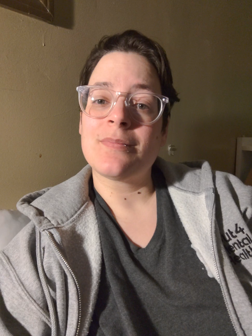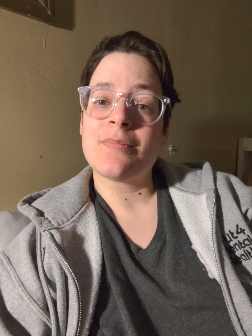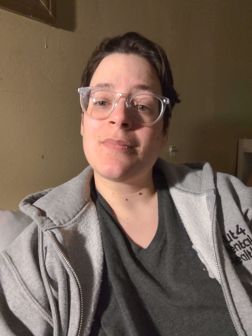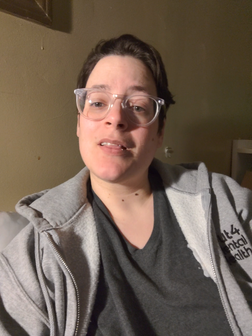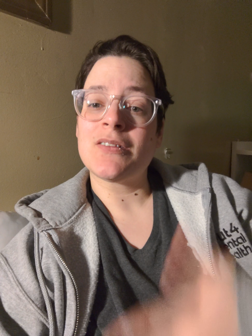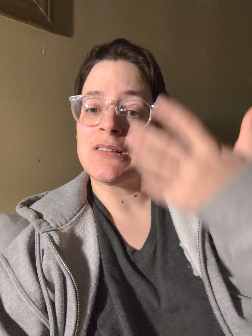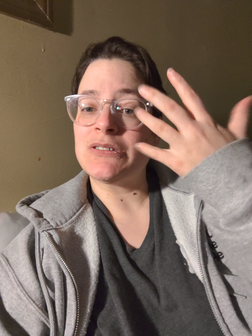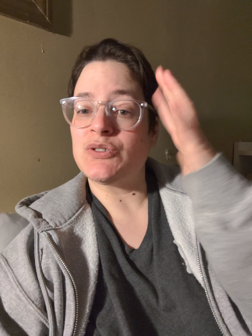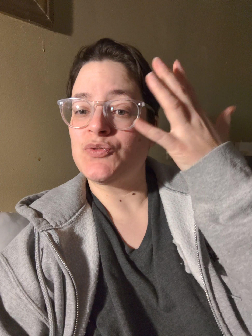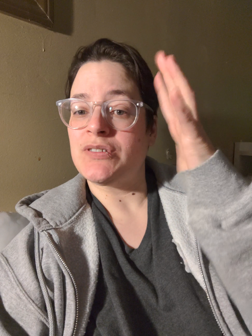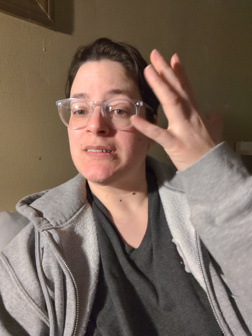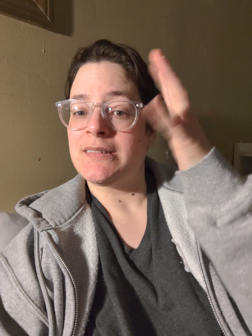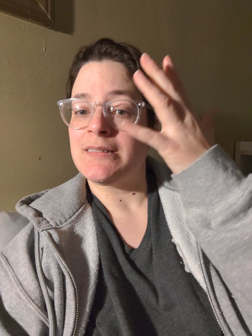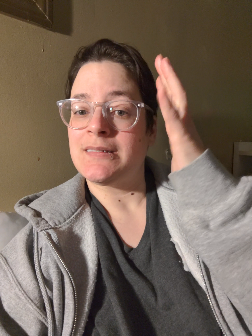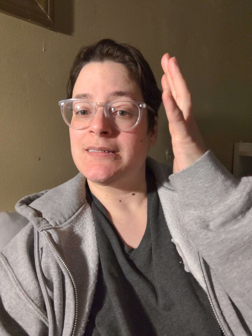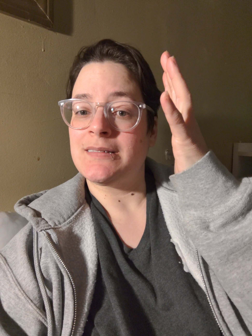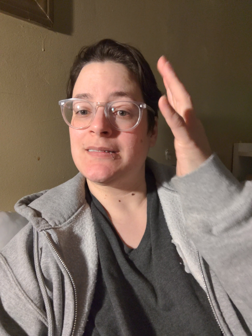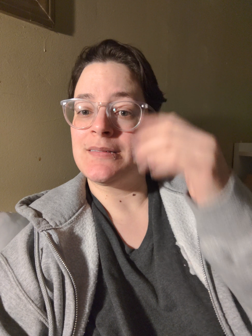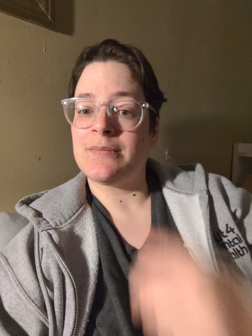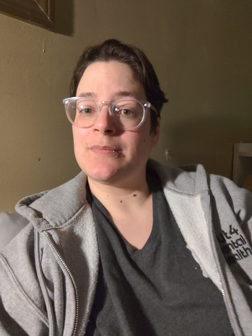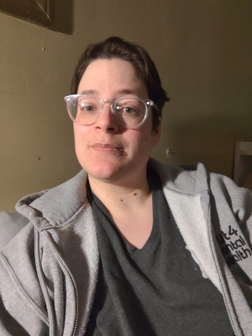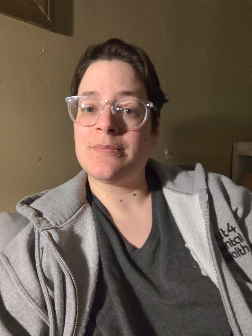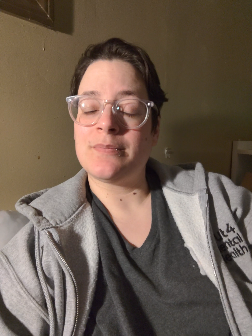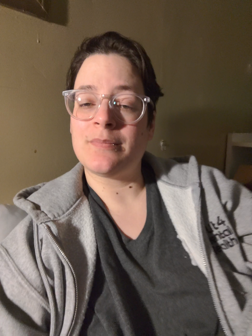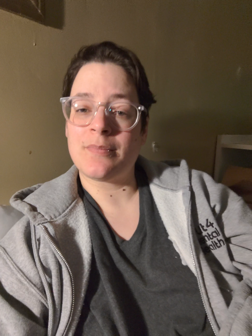tree